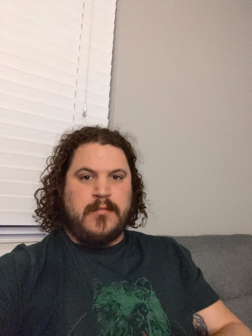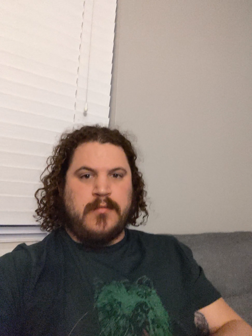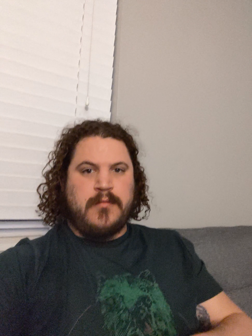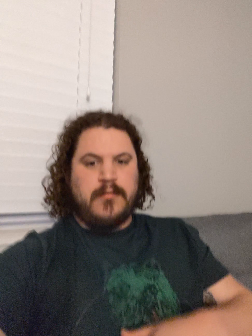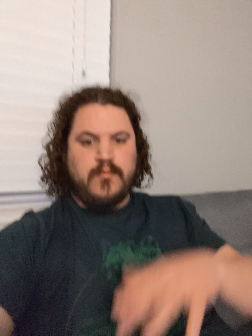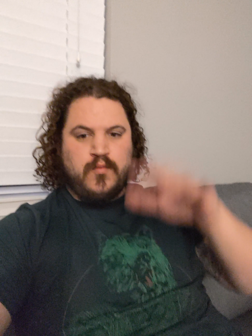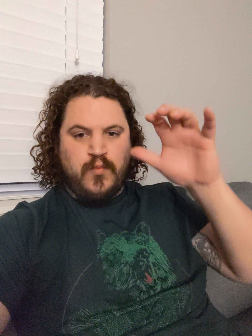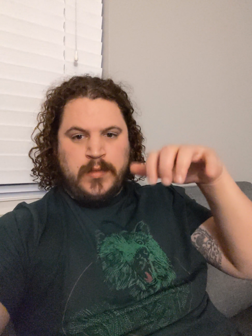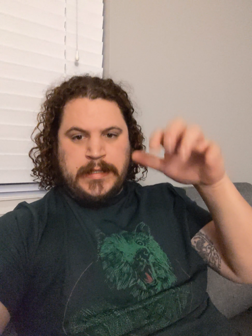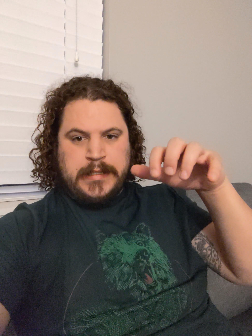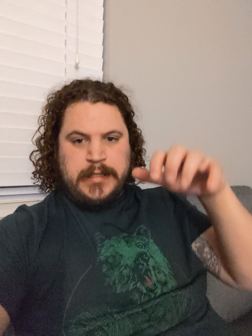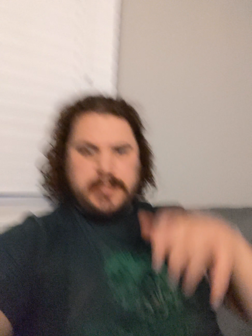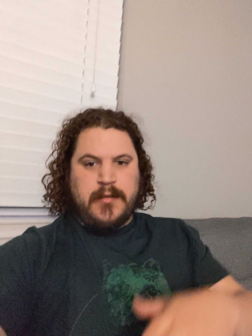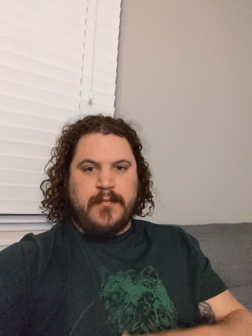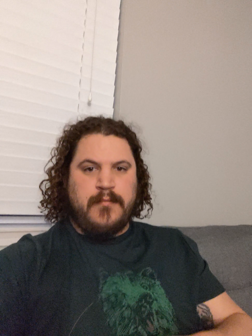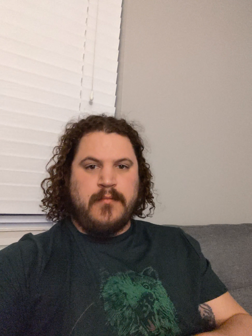rain